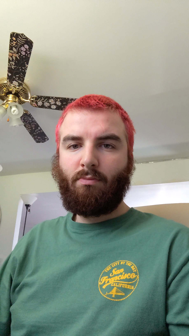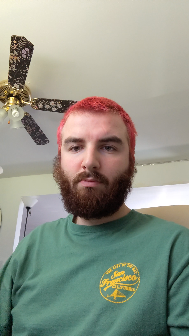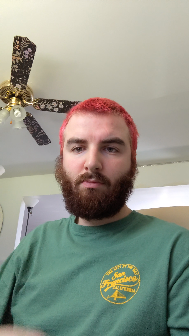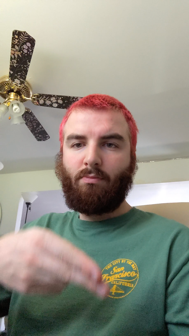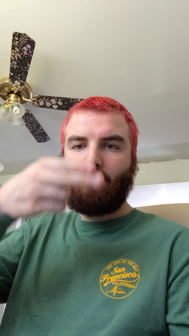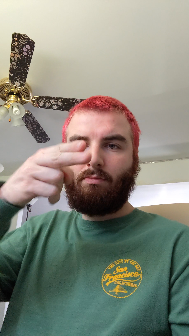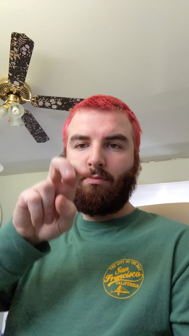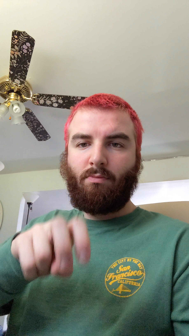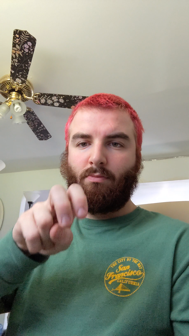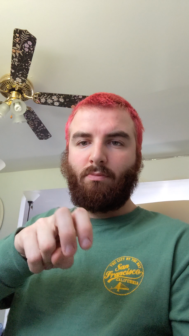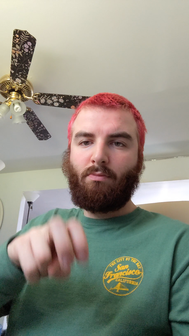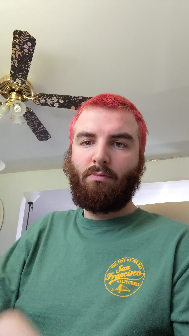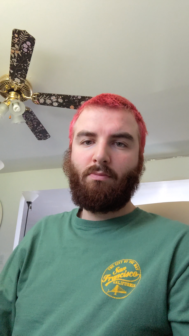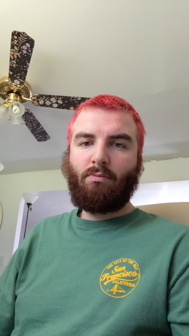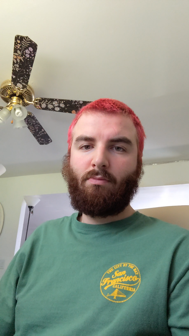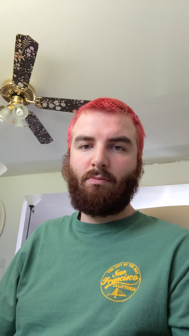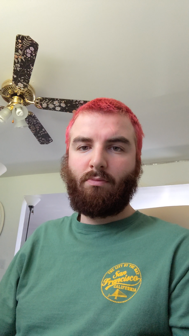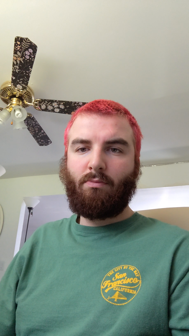high chair